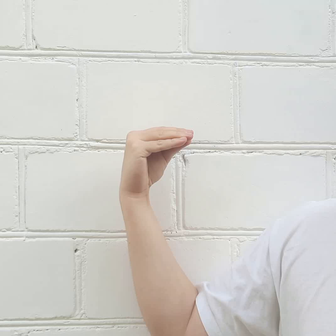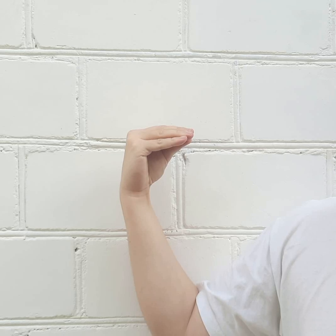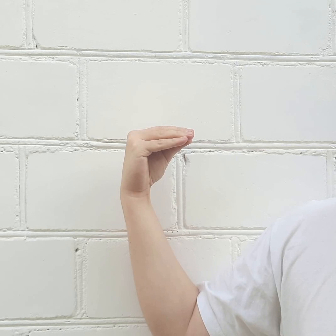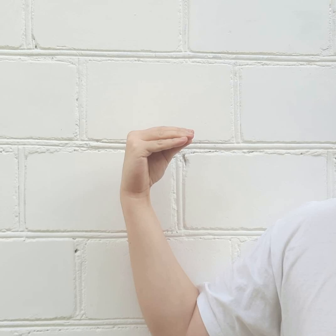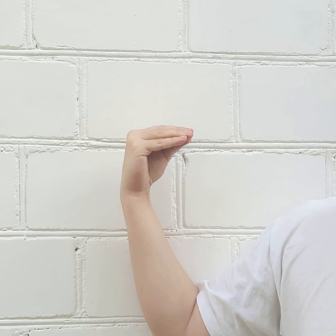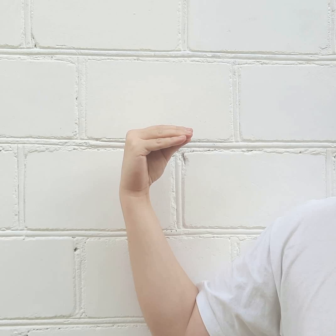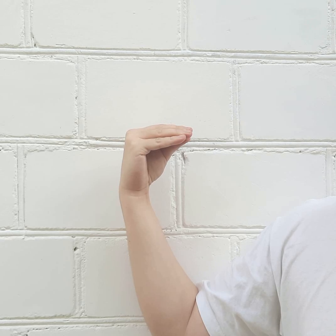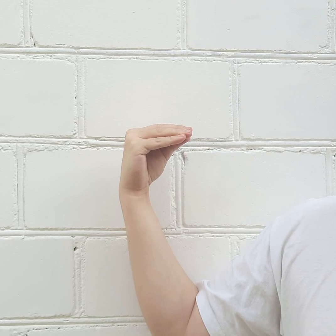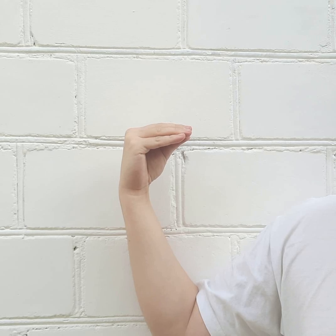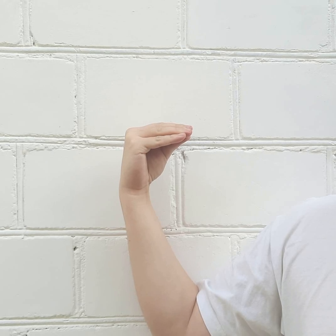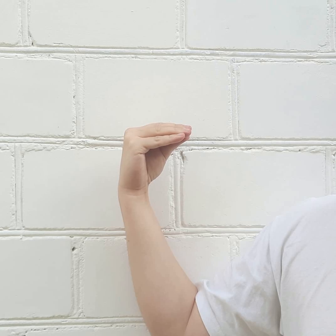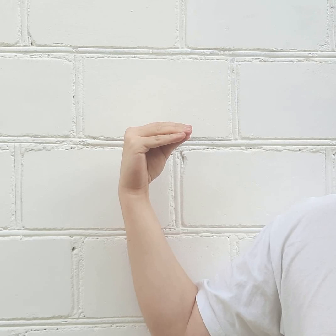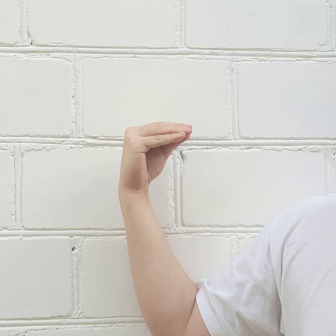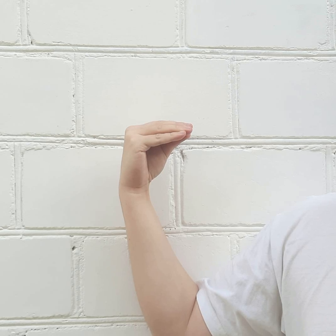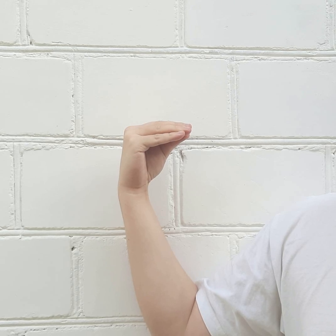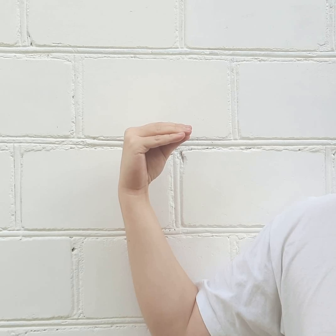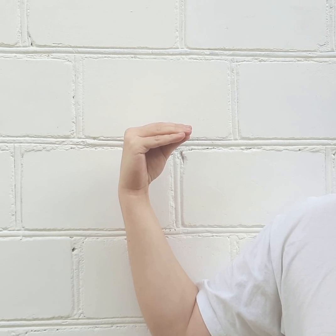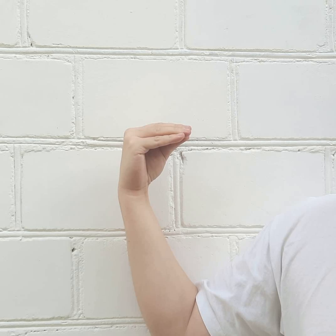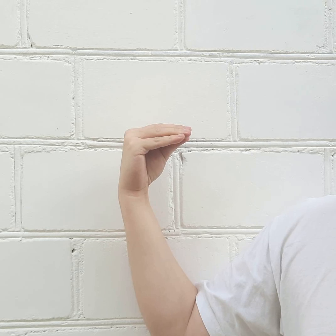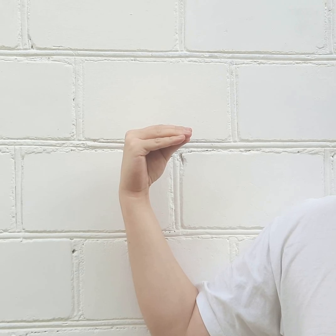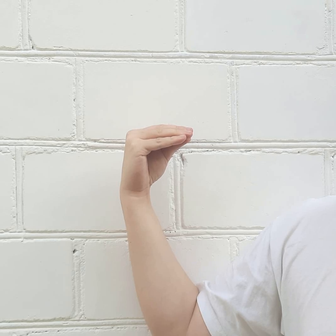Ж